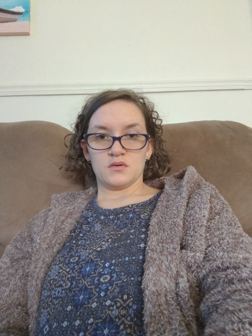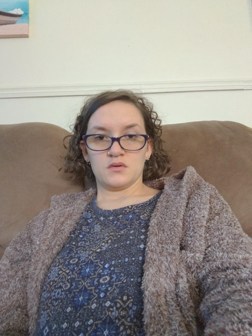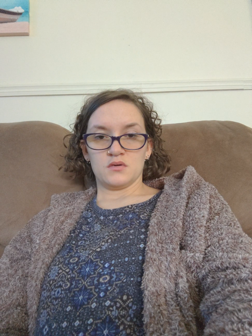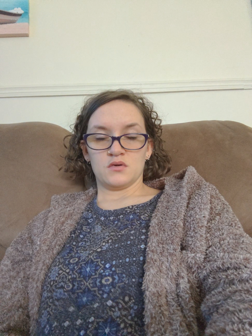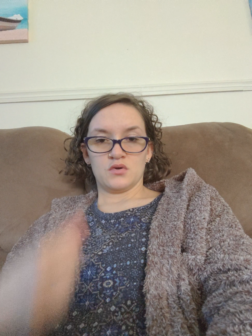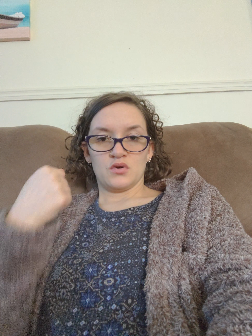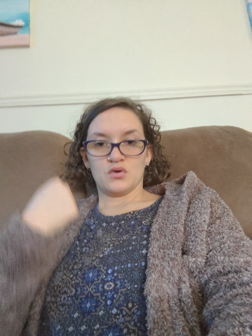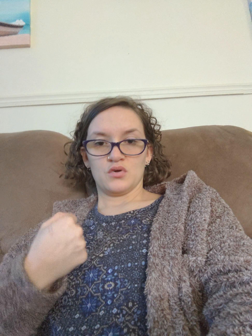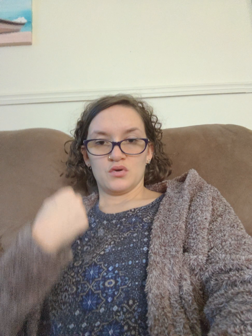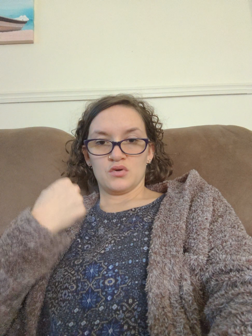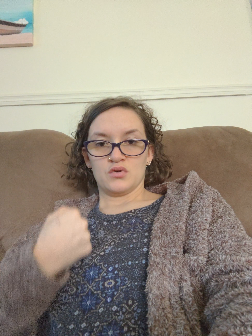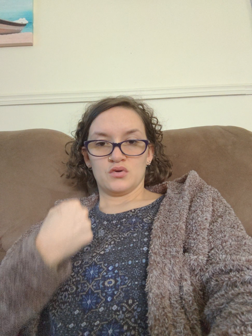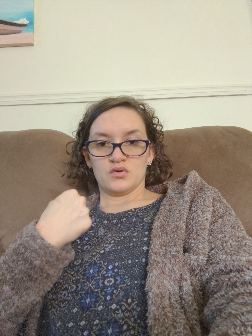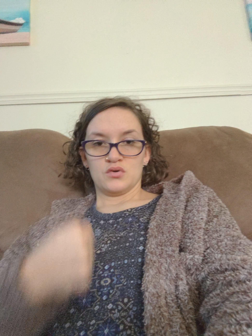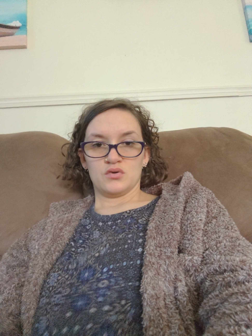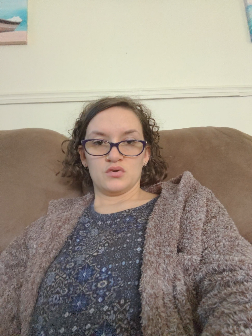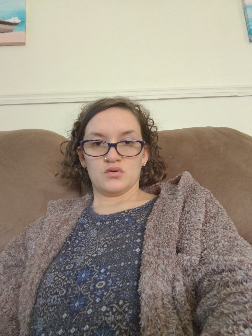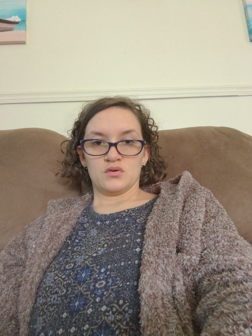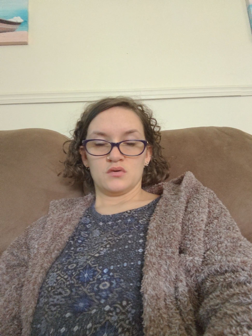car